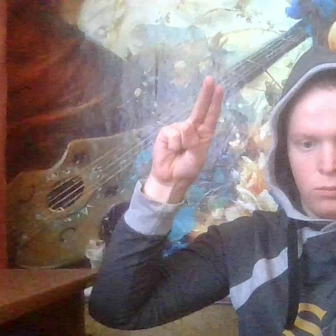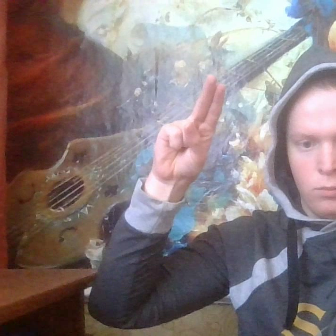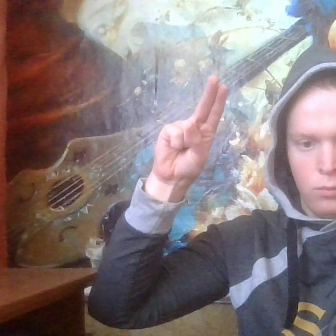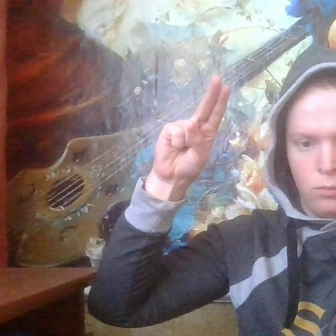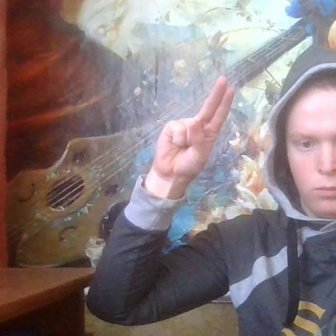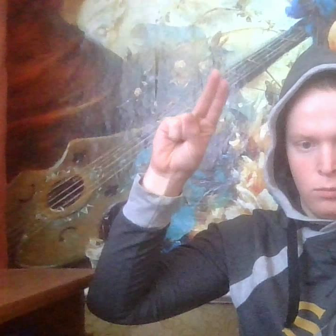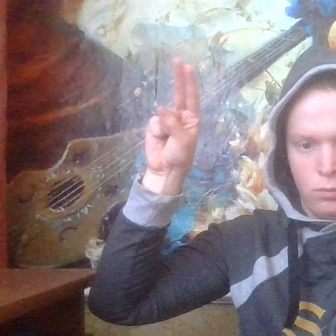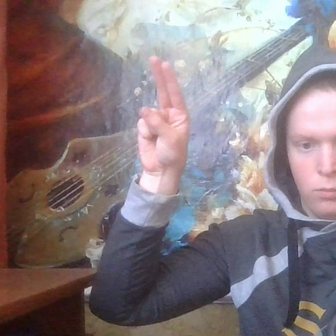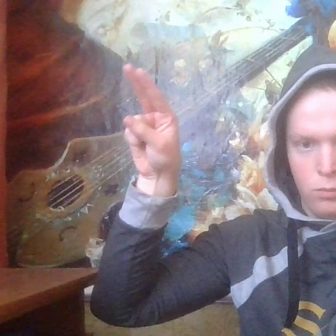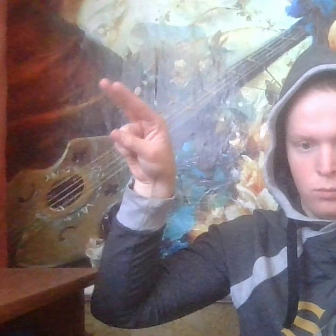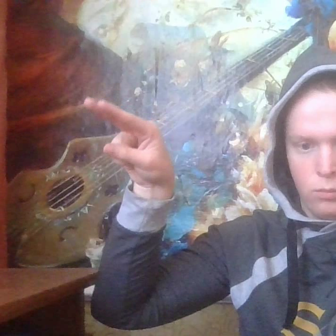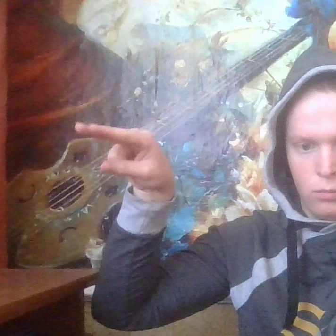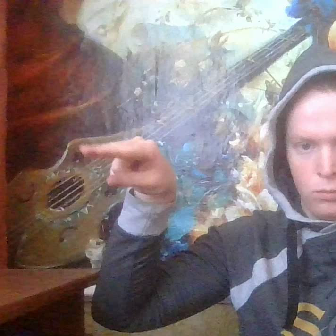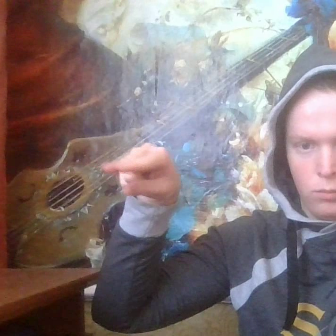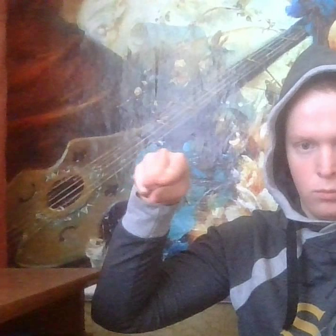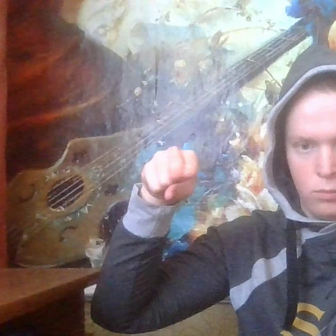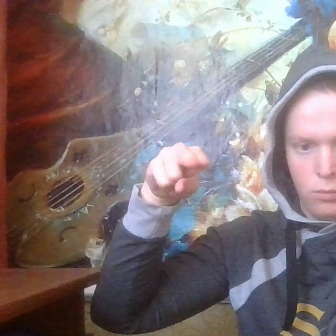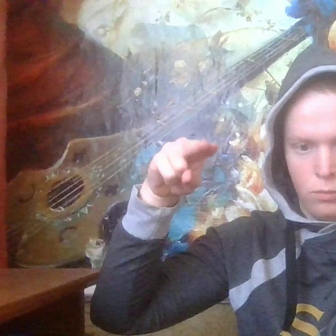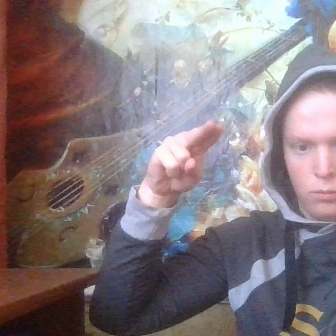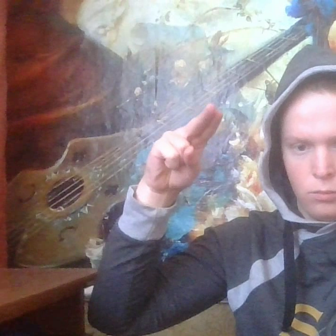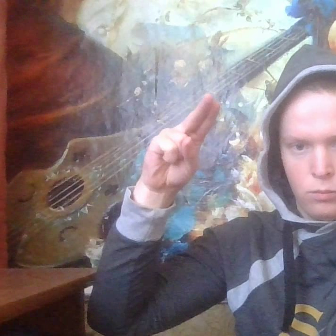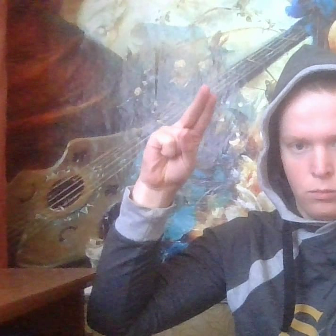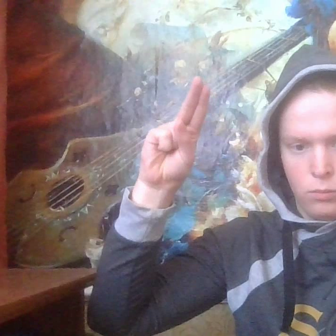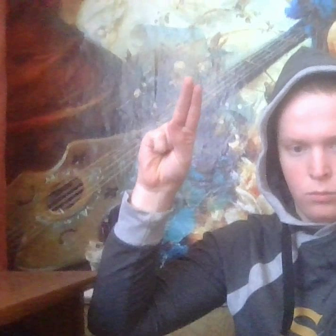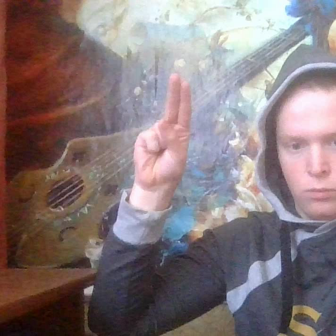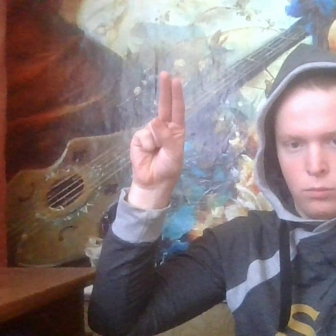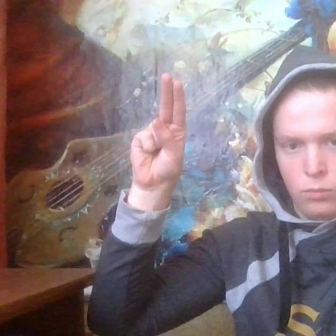Д